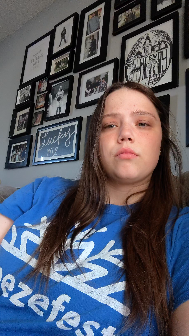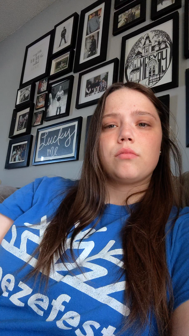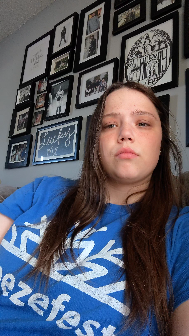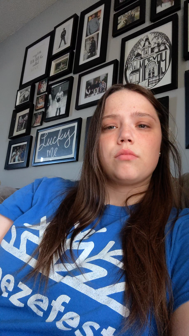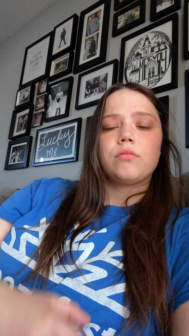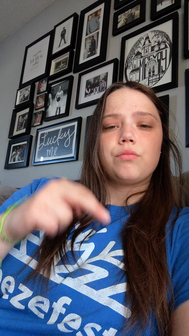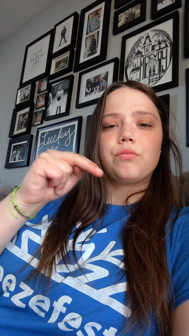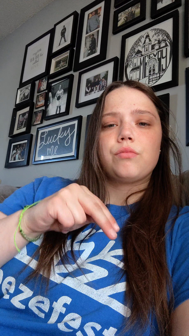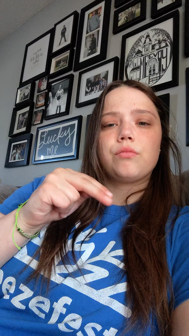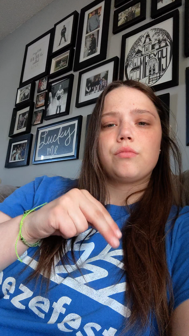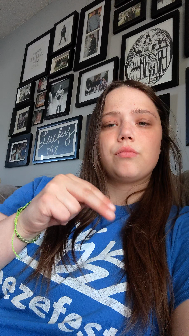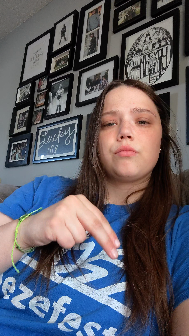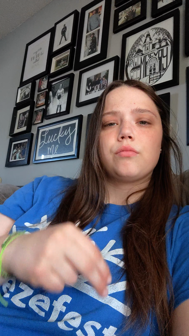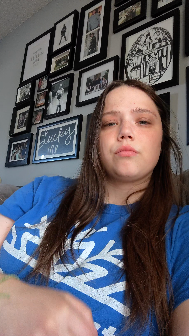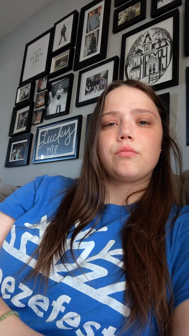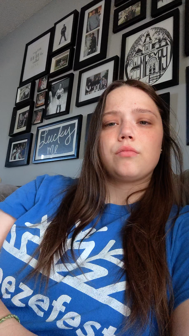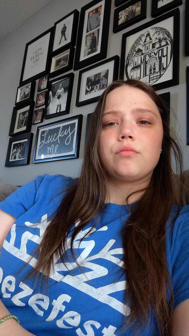nurse